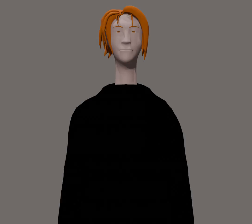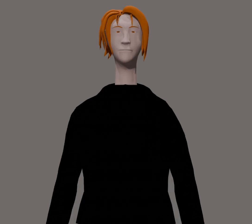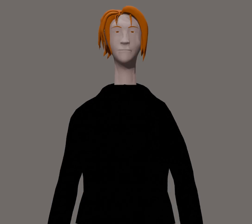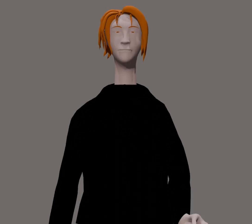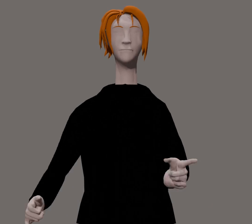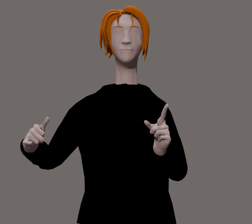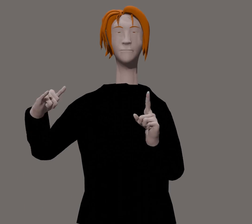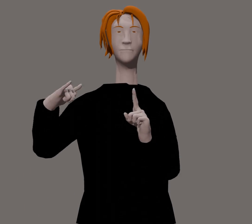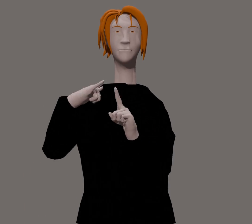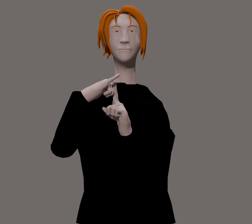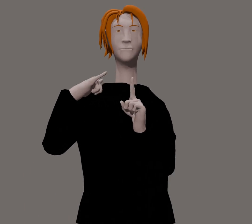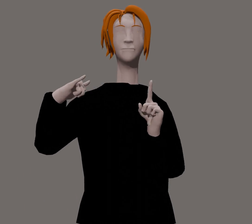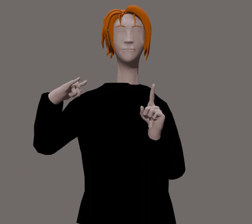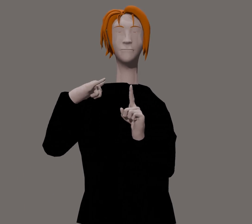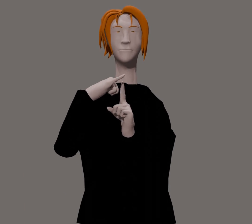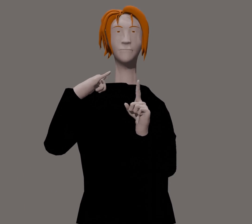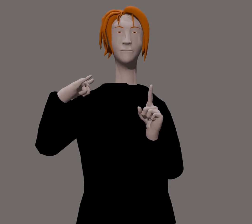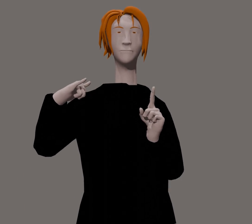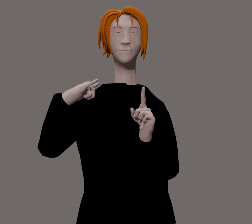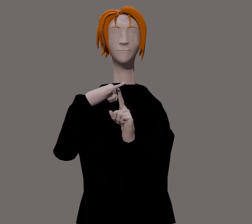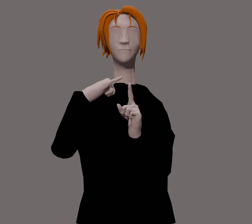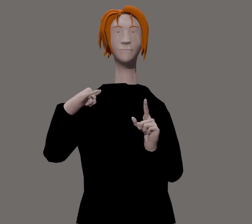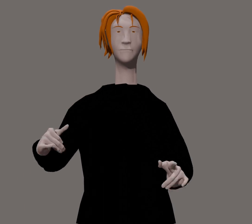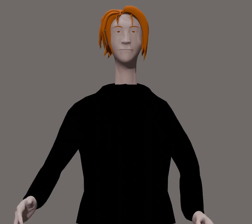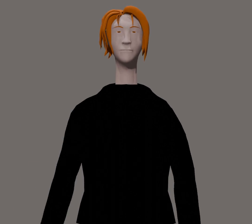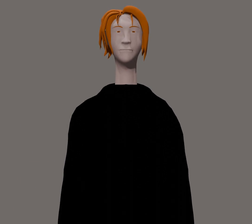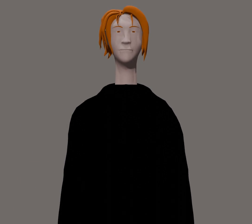Bully